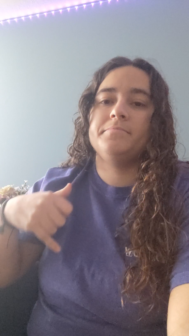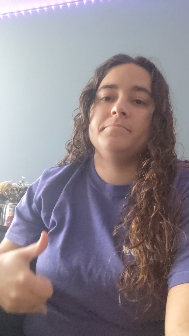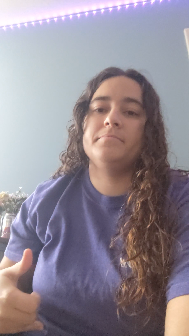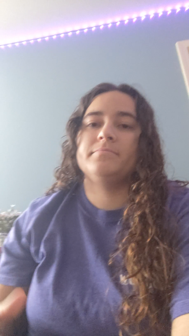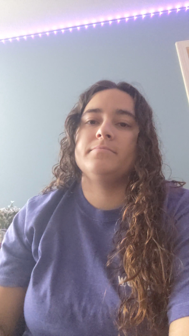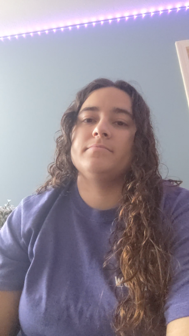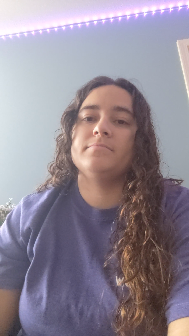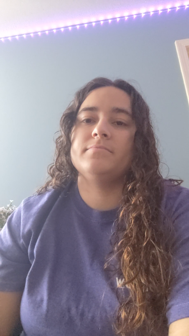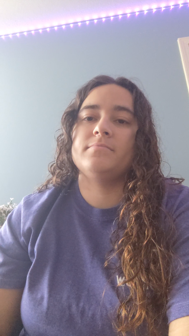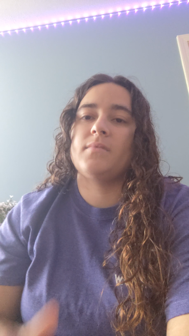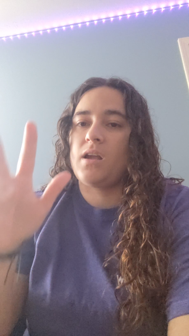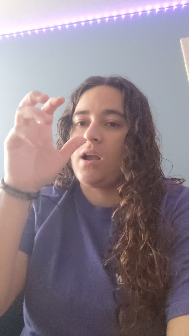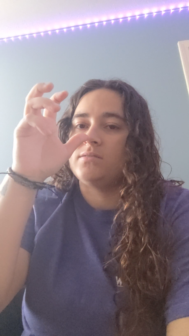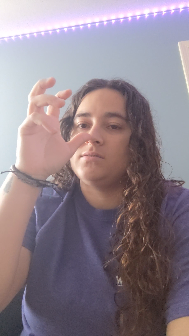ant